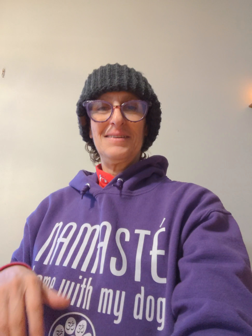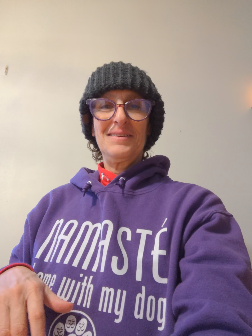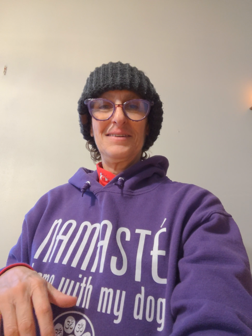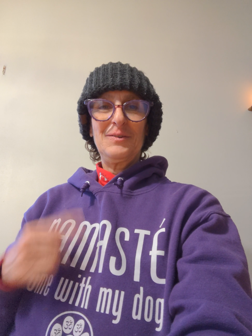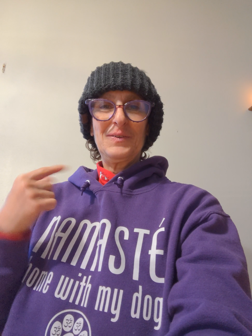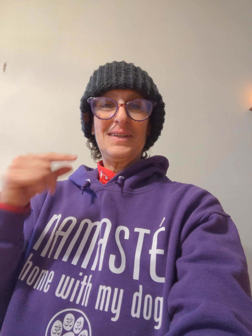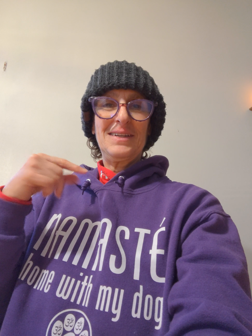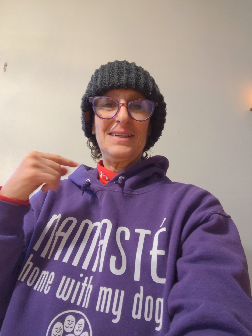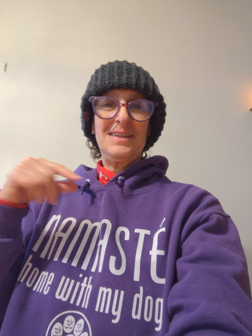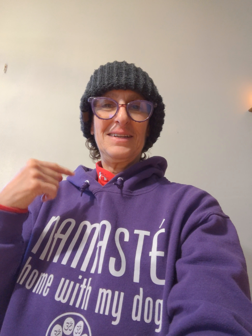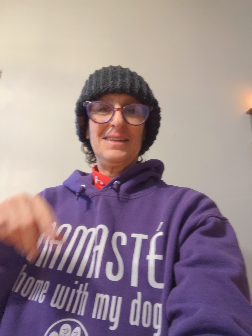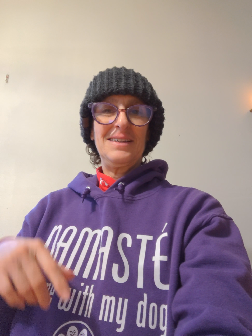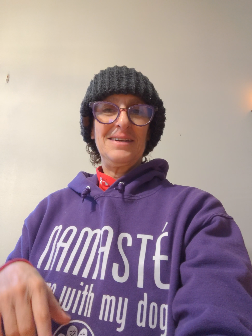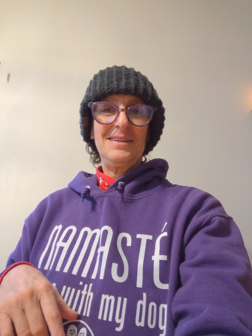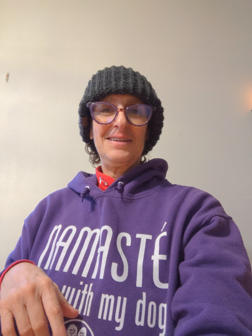green